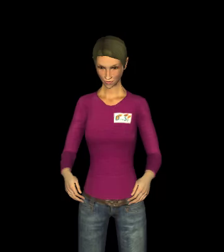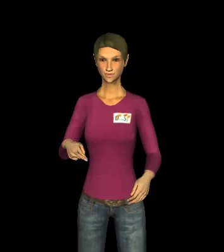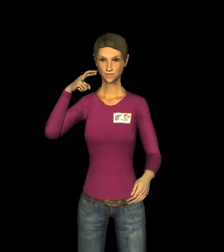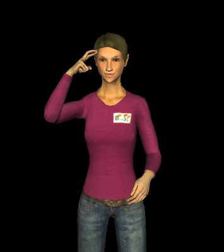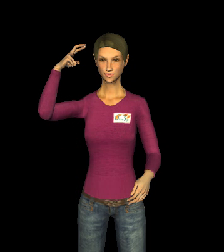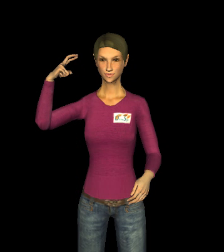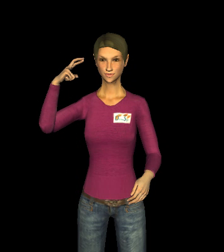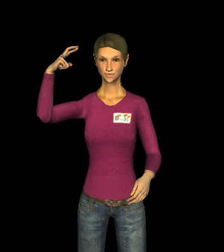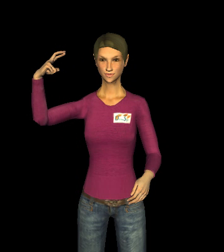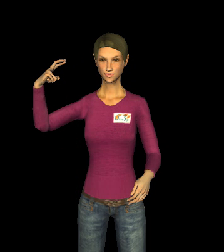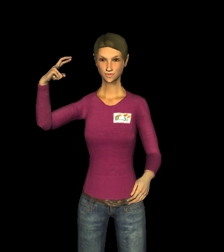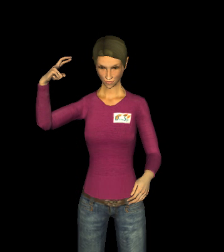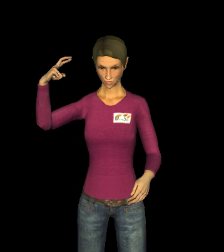حلم